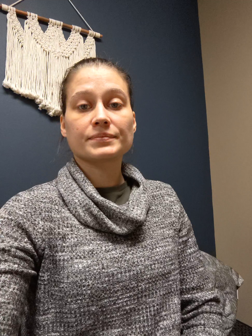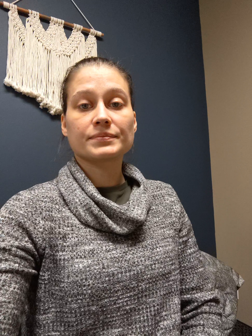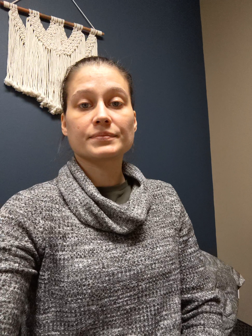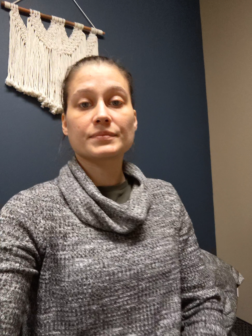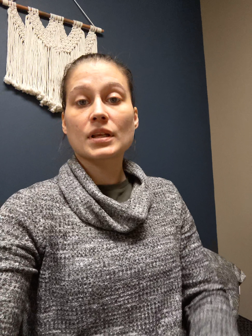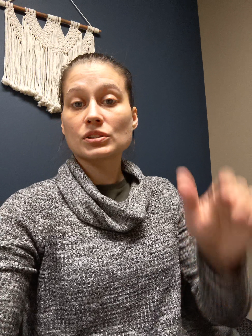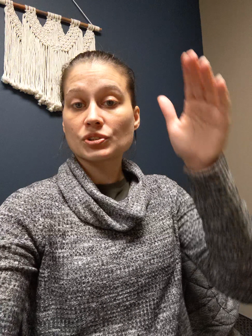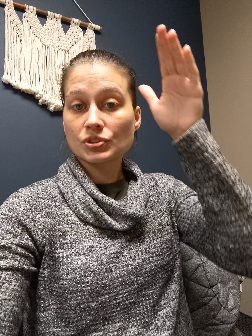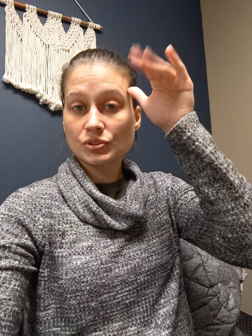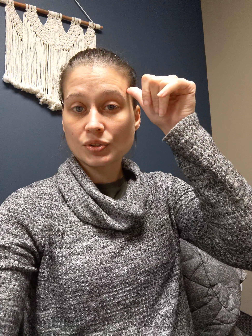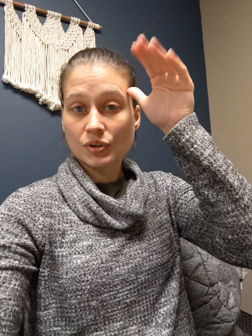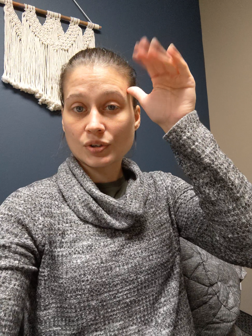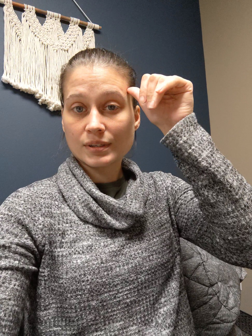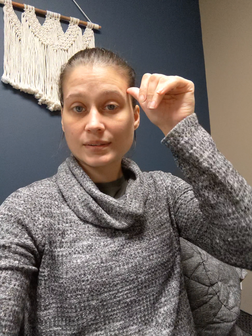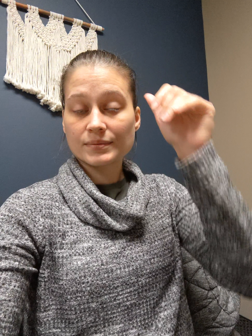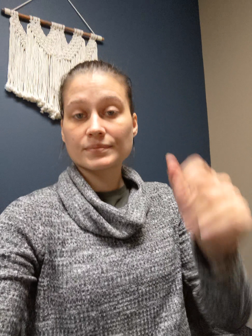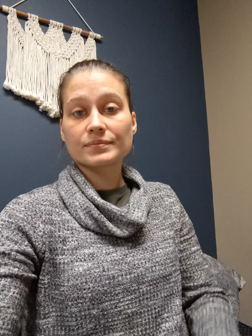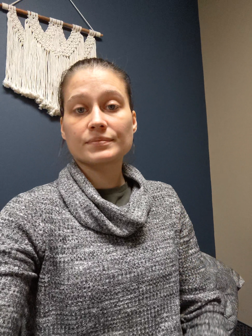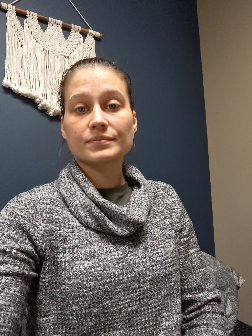donkey